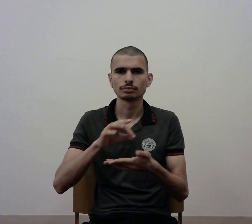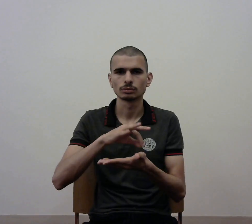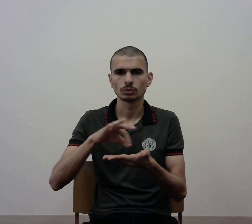yazı